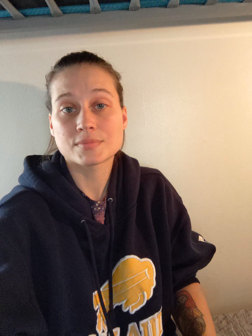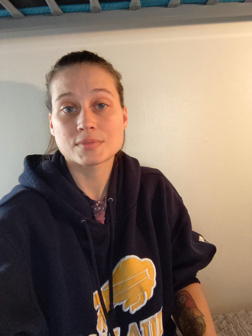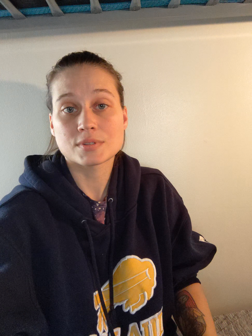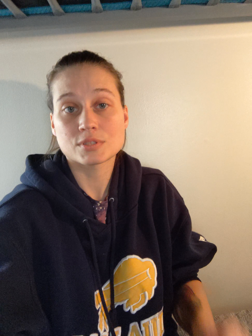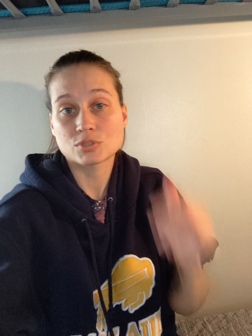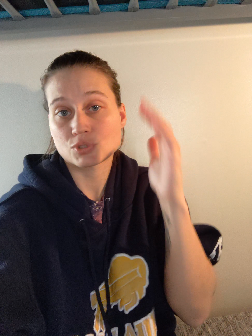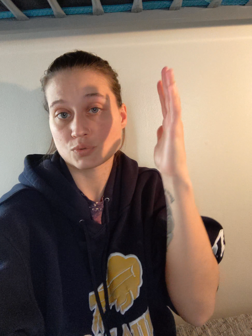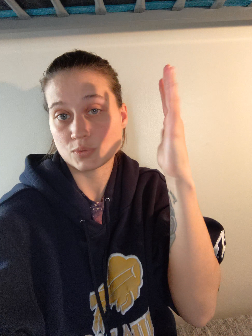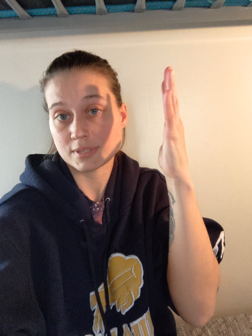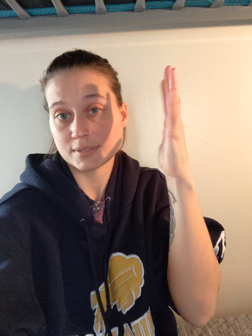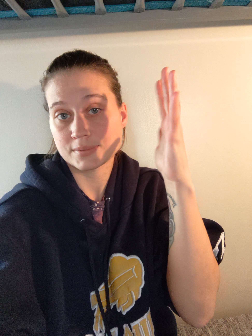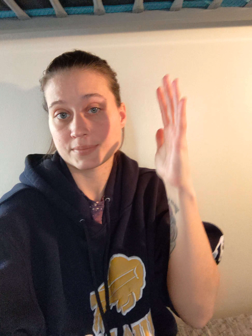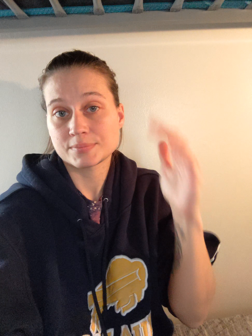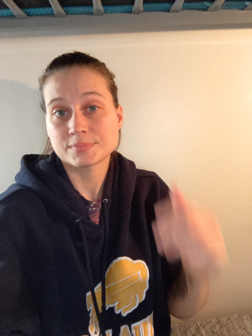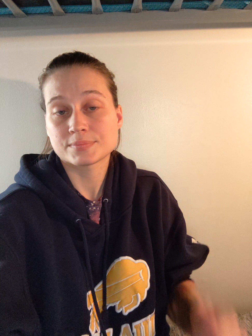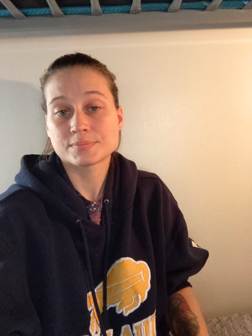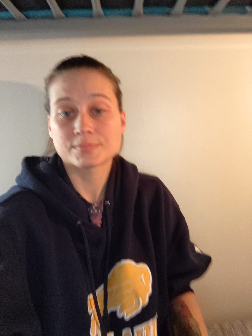tree